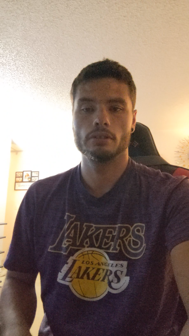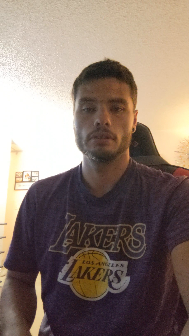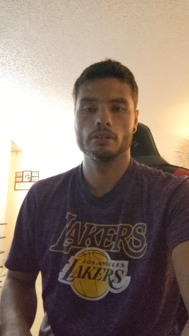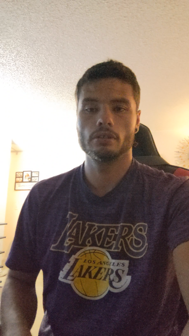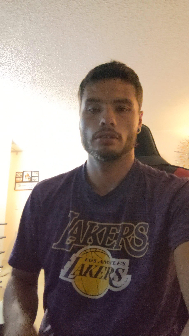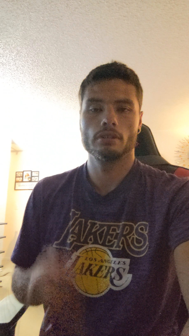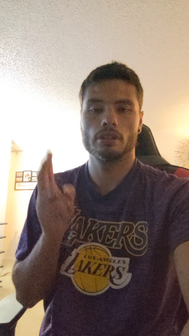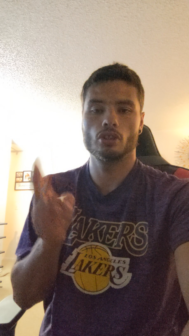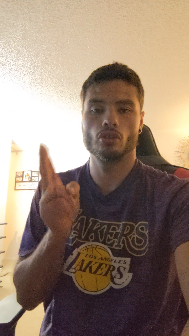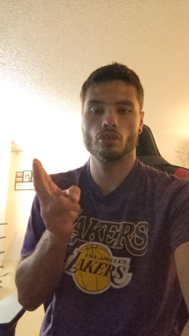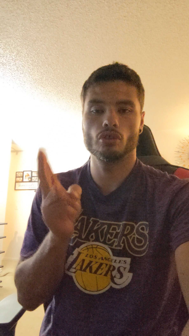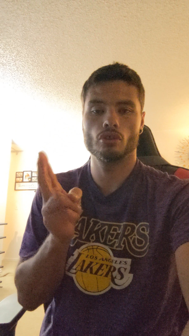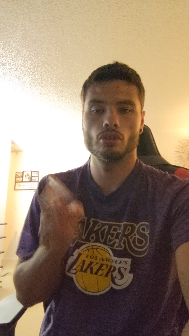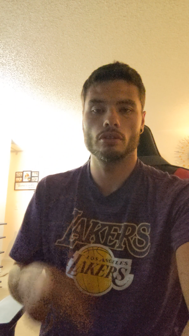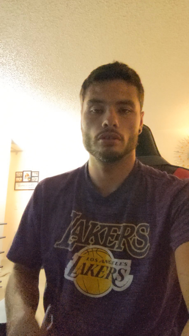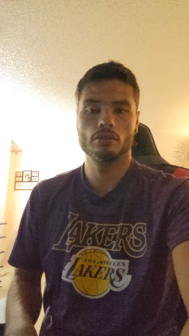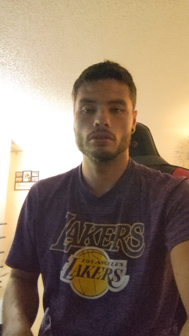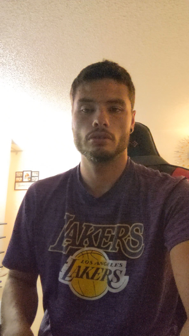hurry